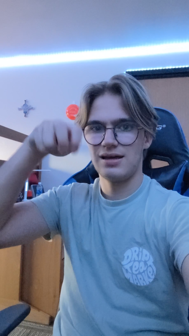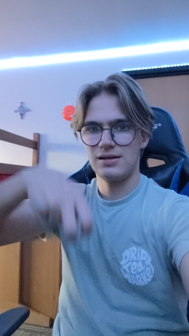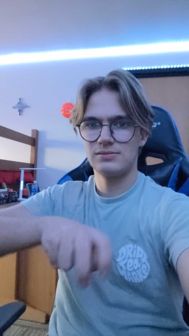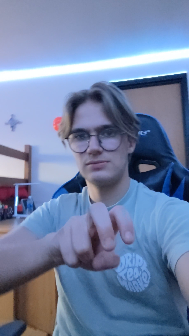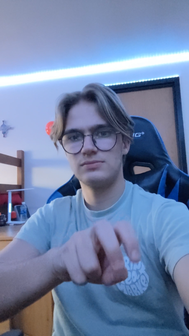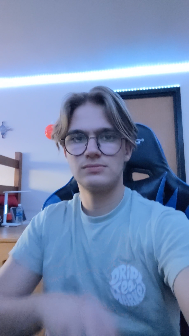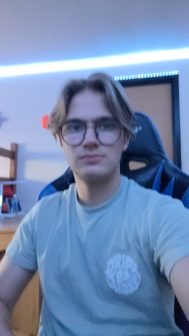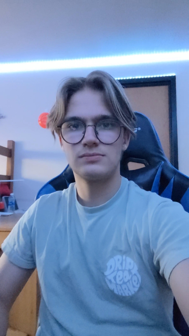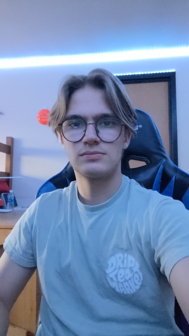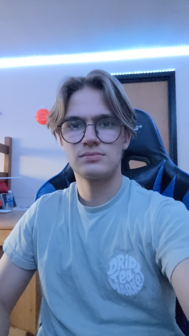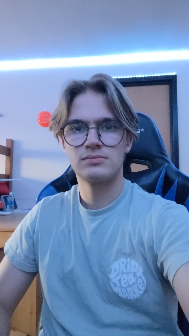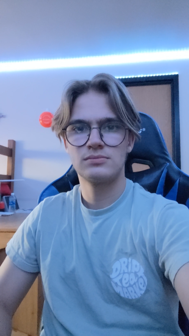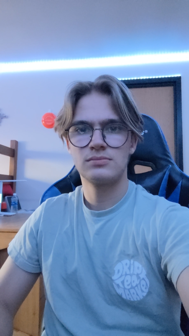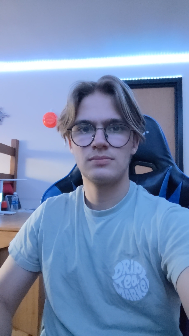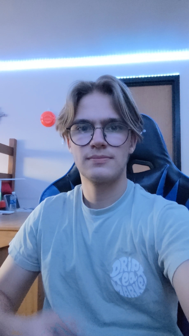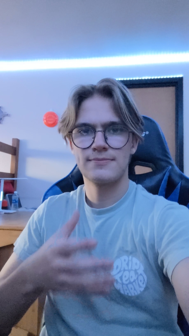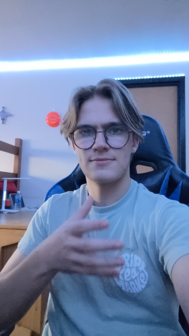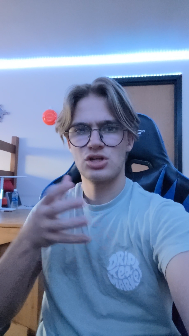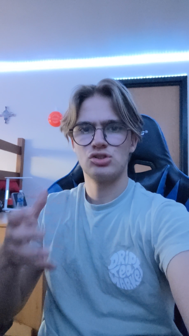much